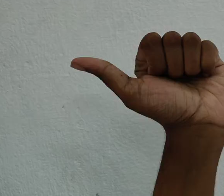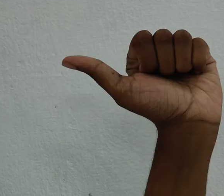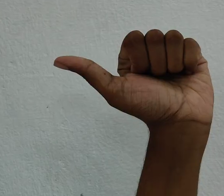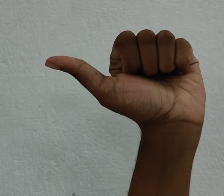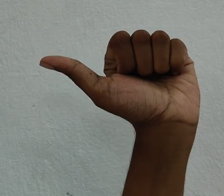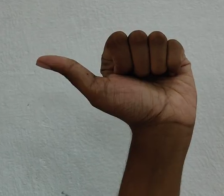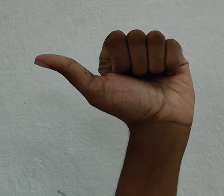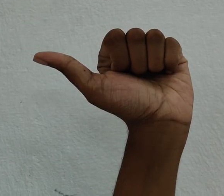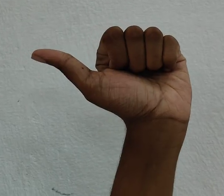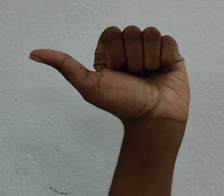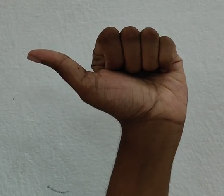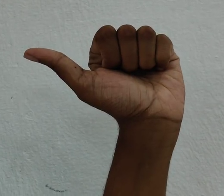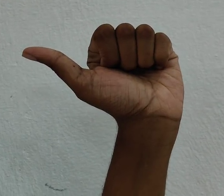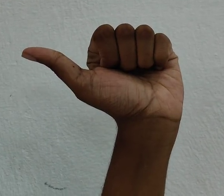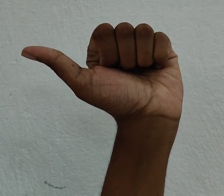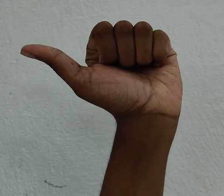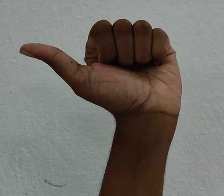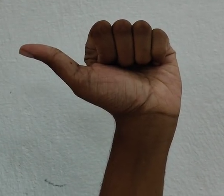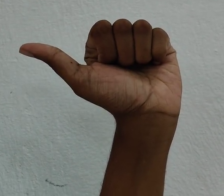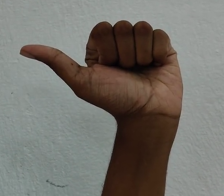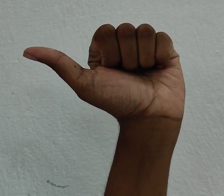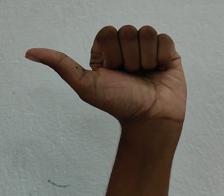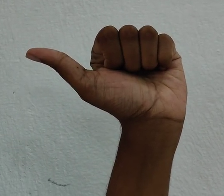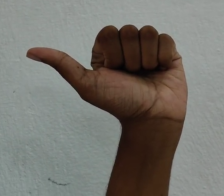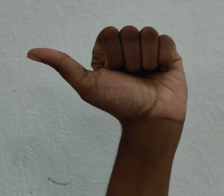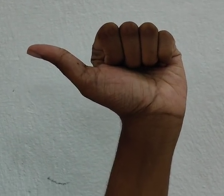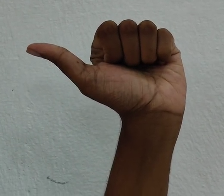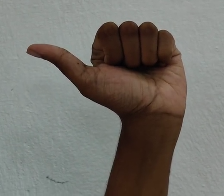എ